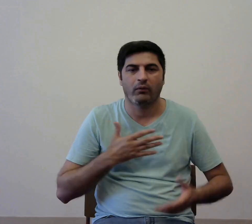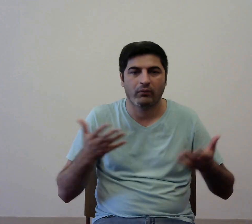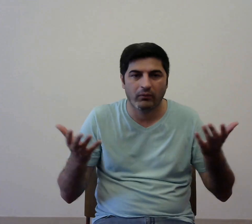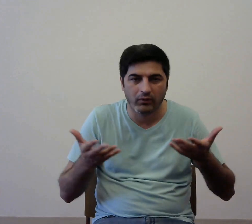hansı